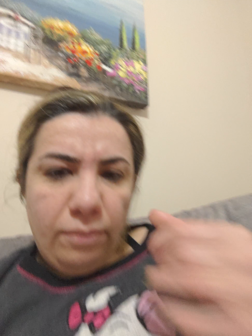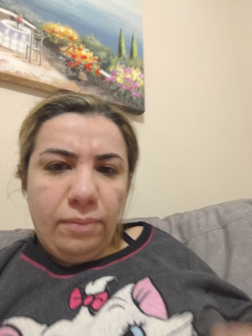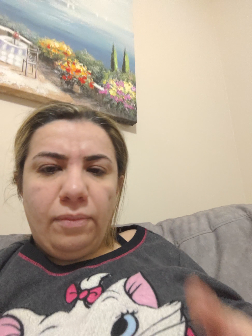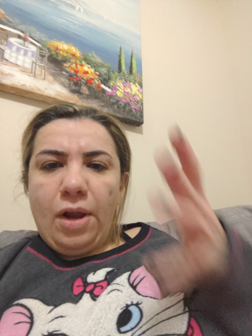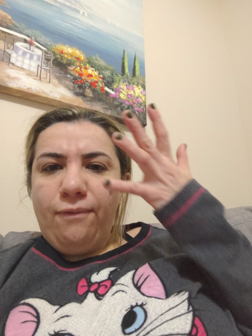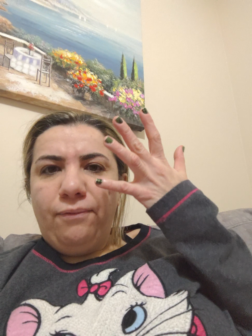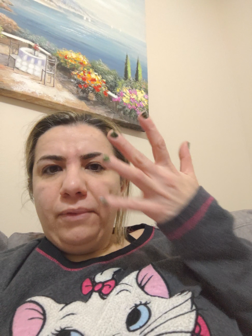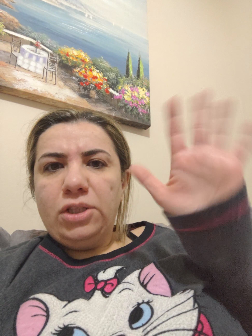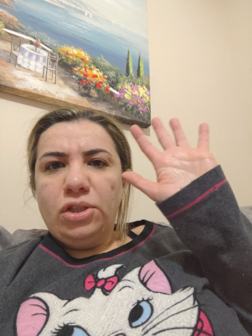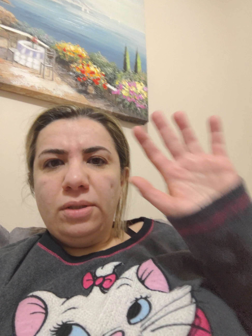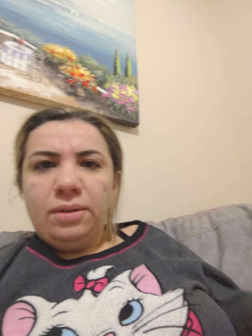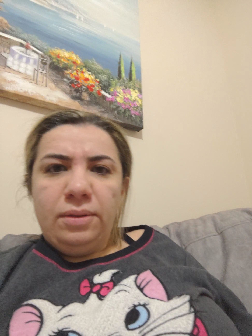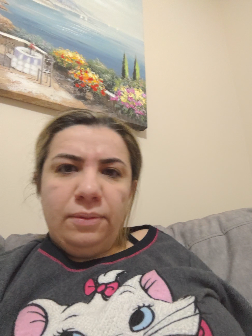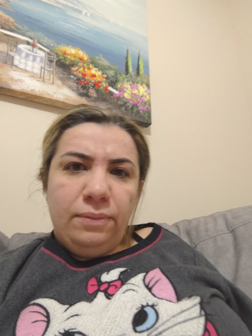finish